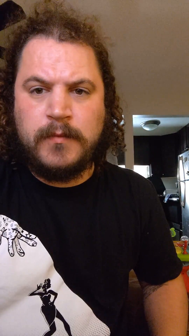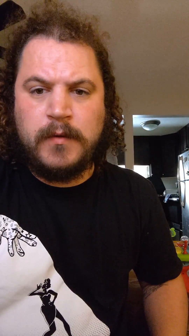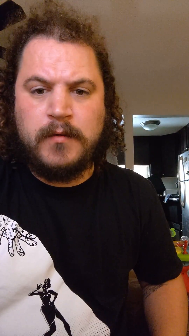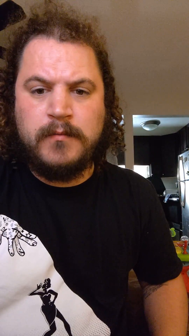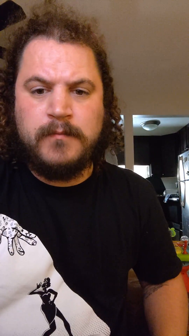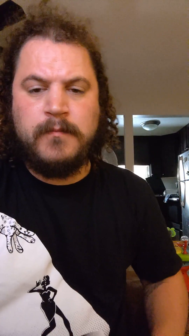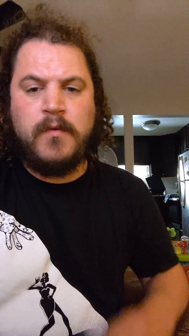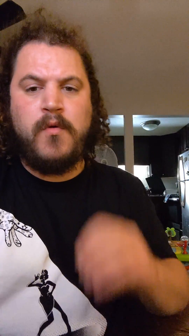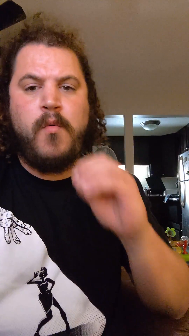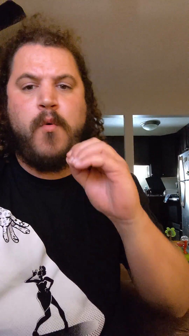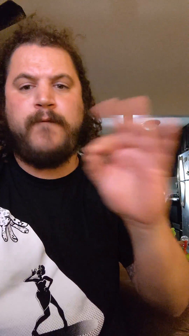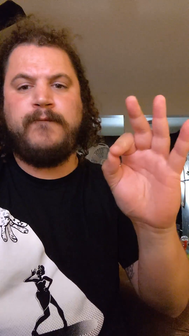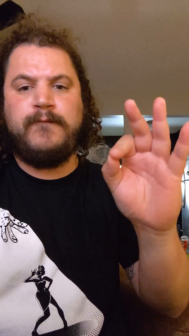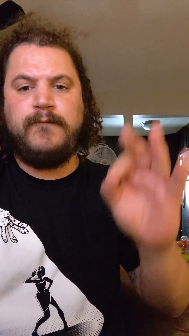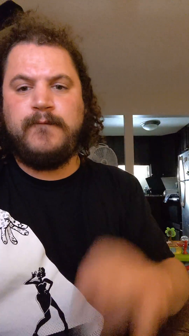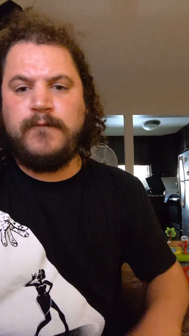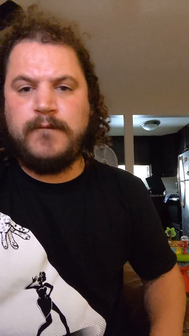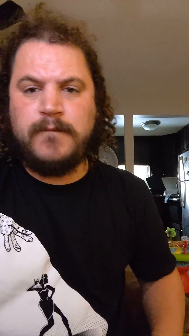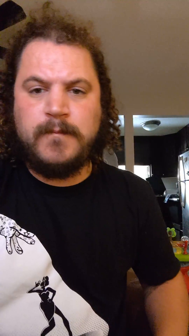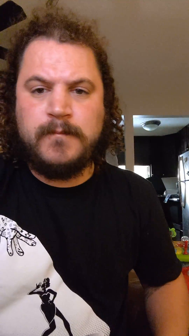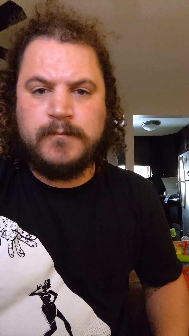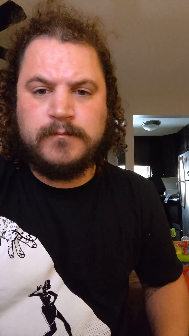off